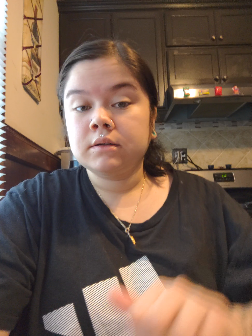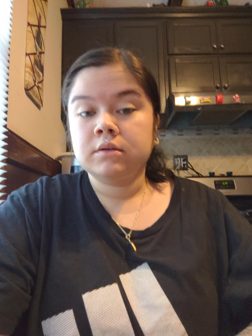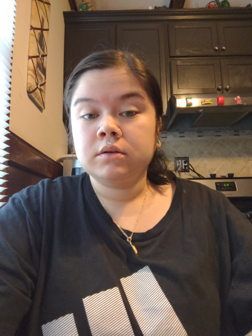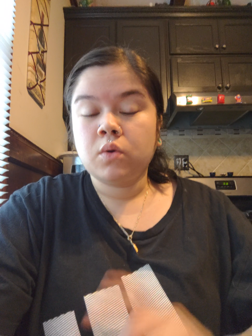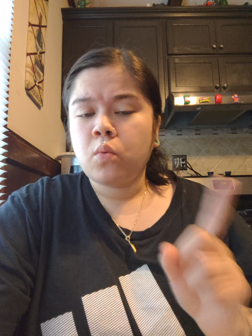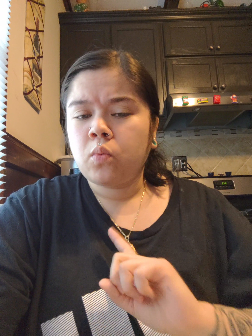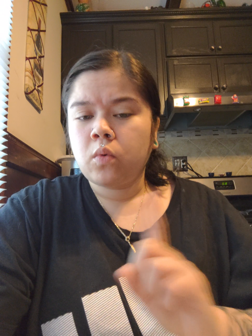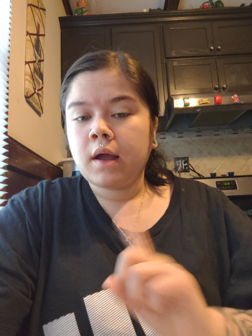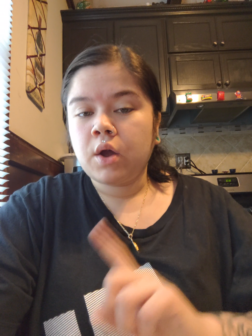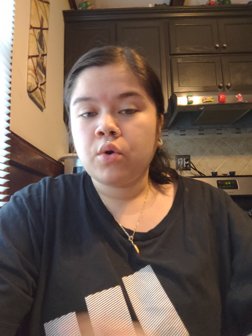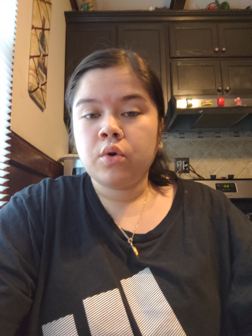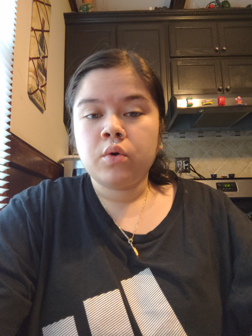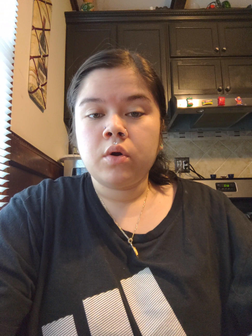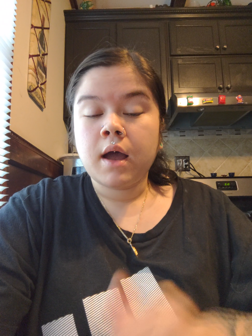where